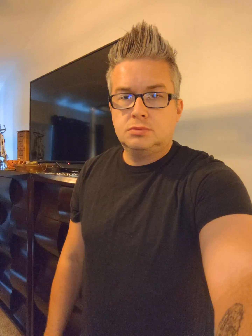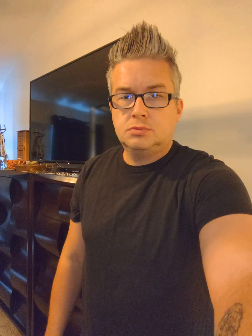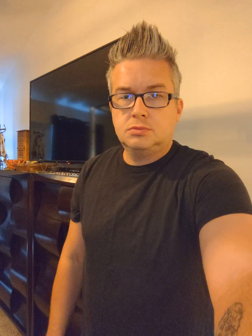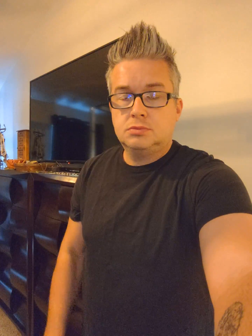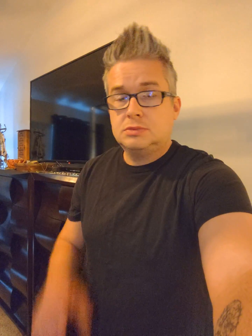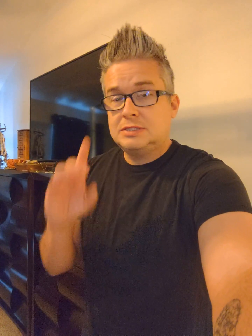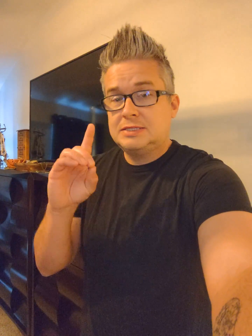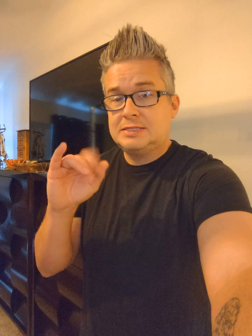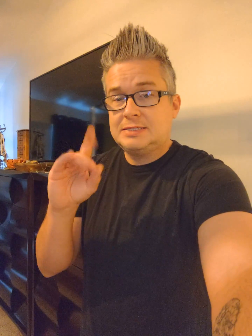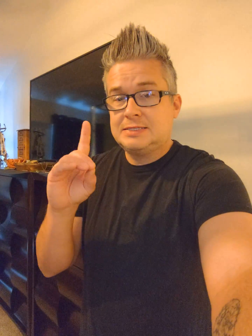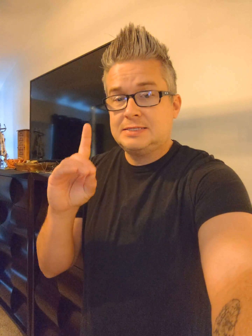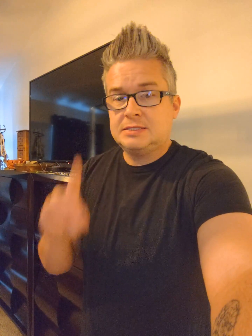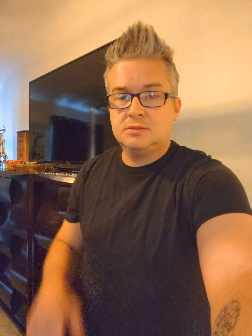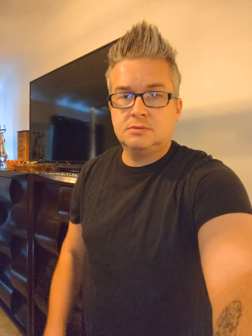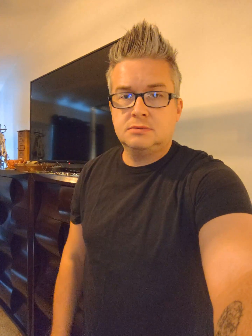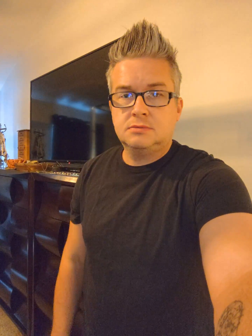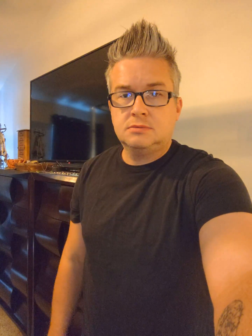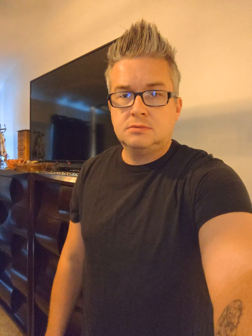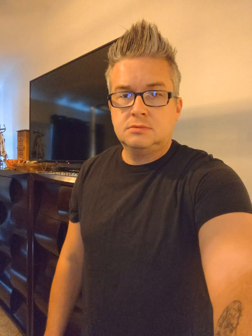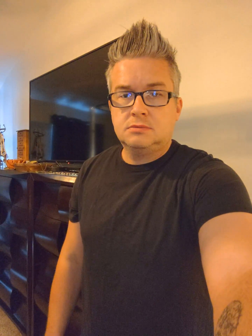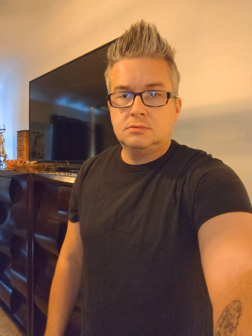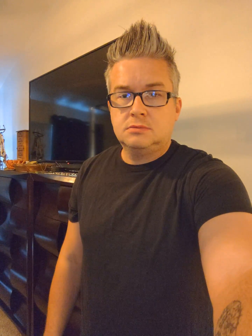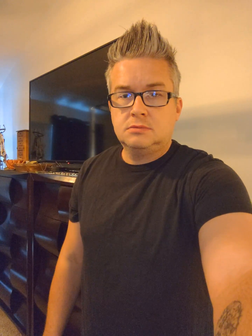did